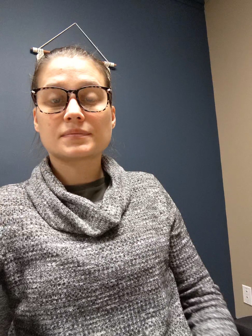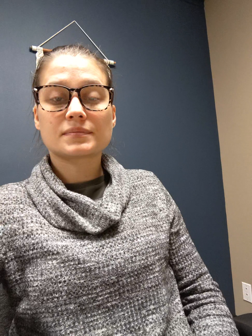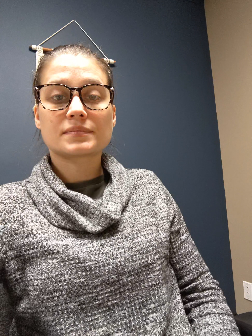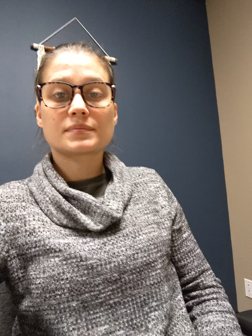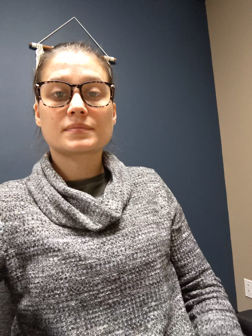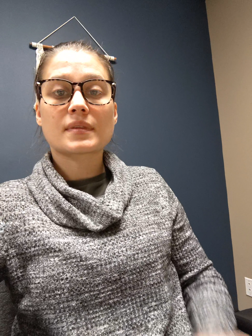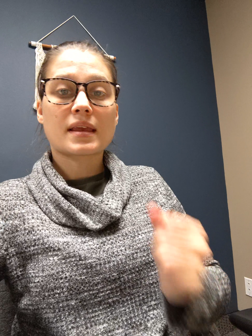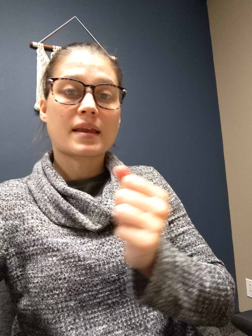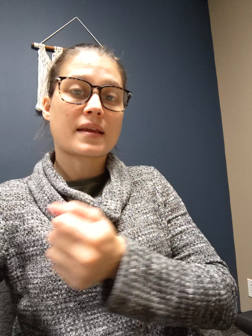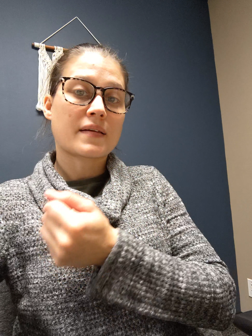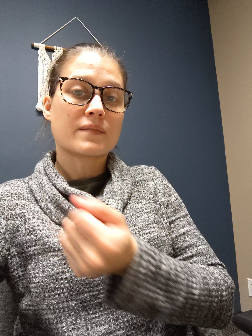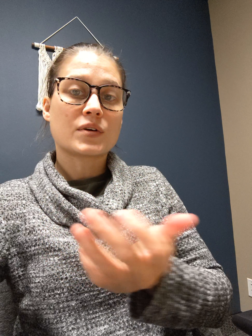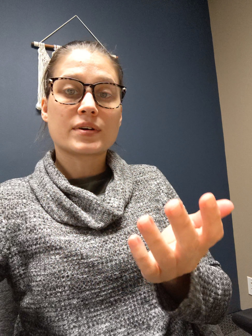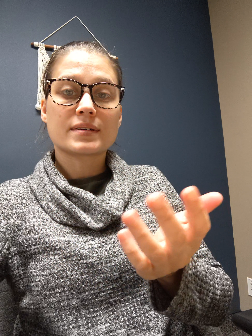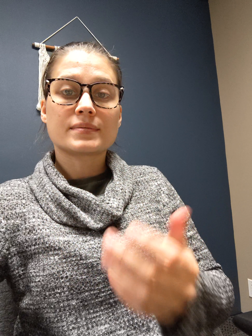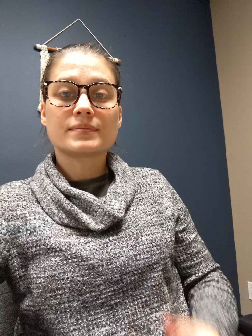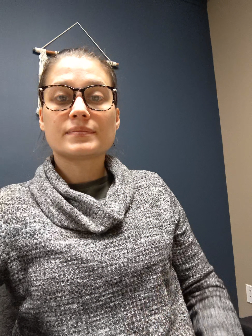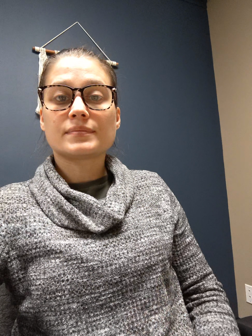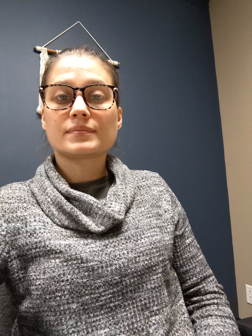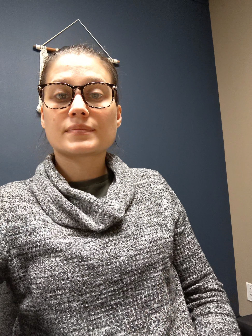every